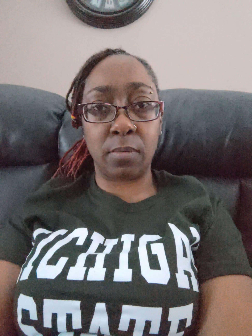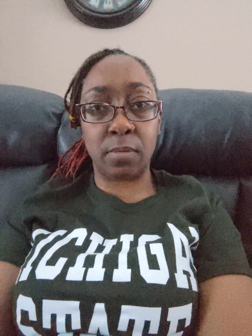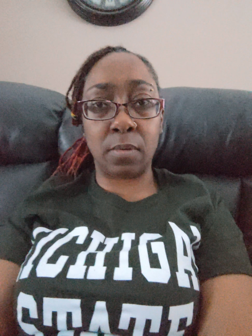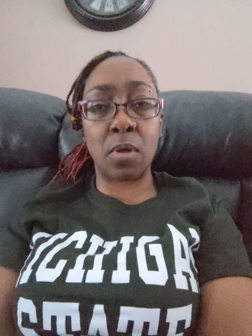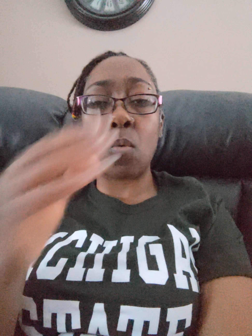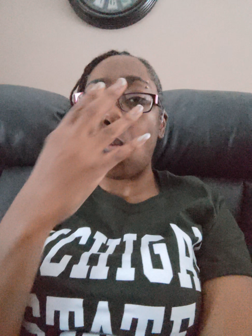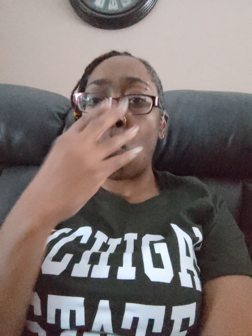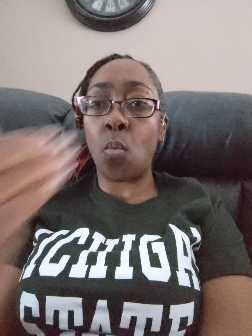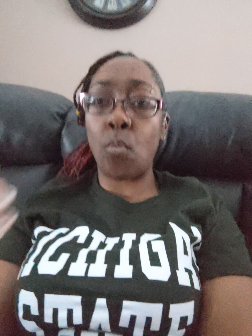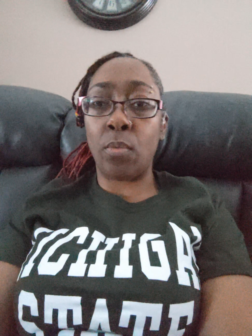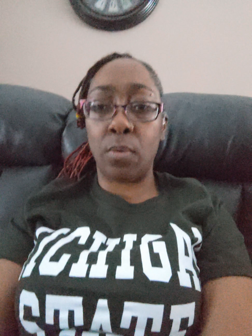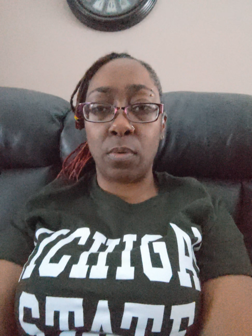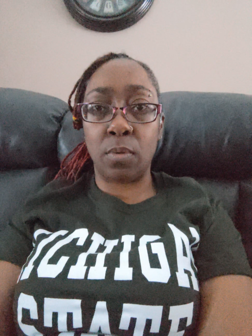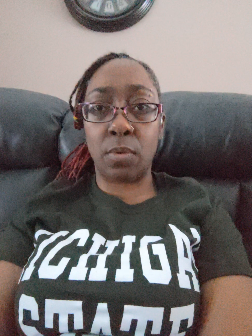wolf